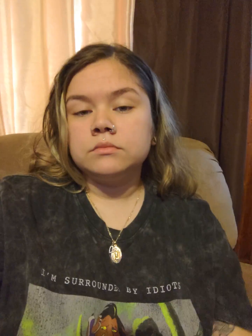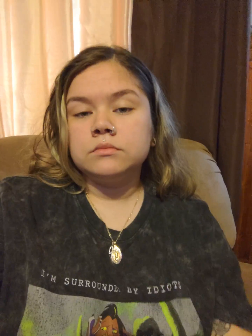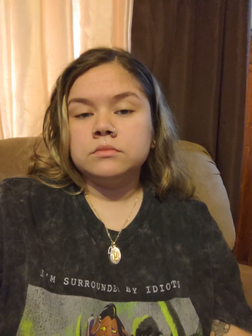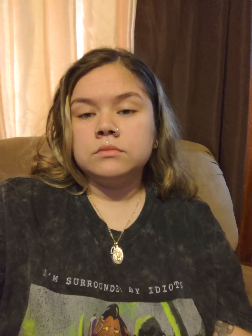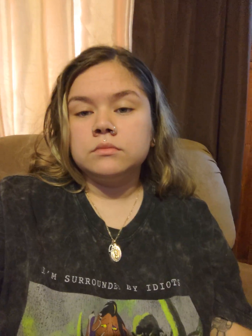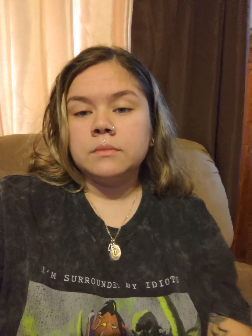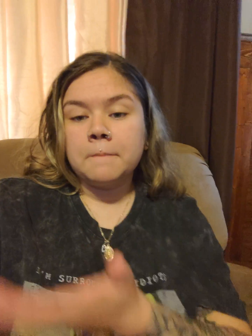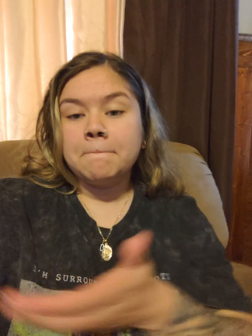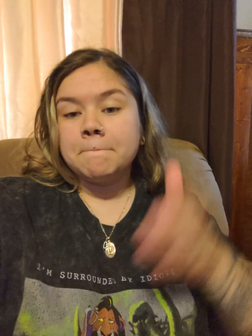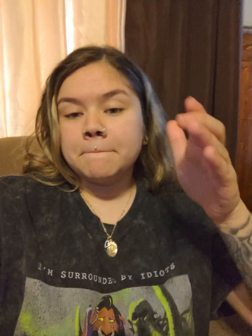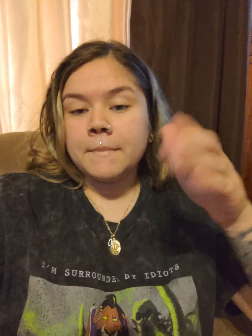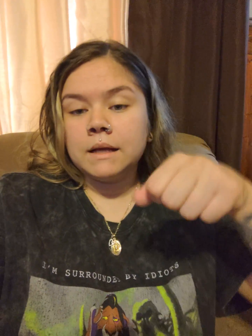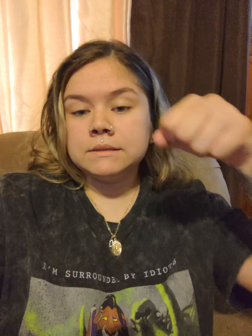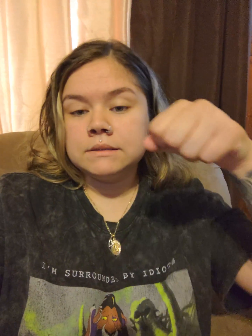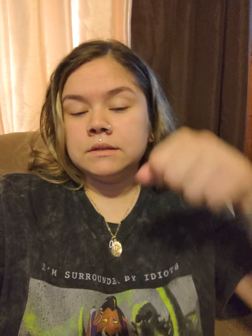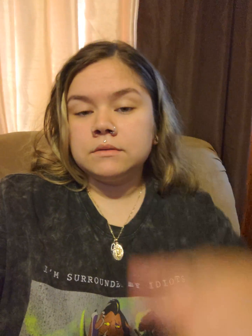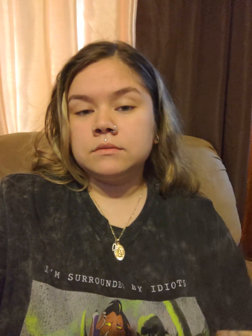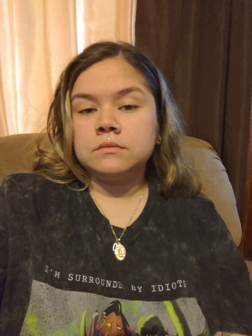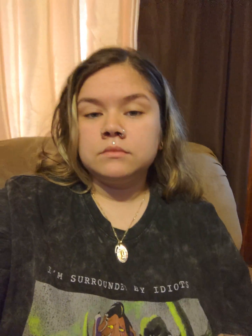basket